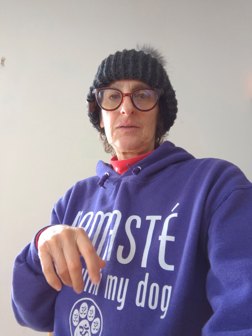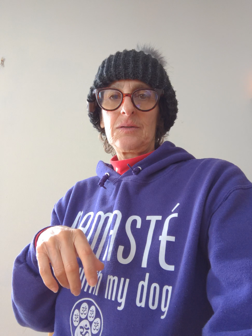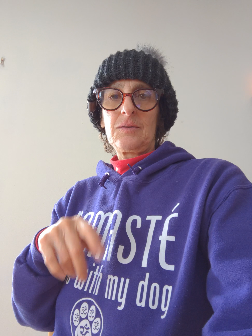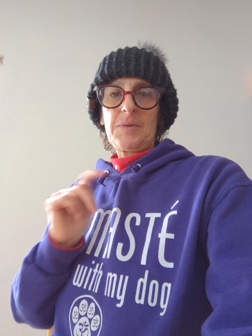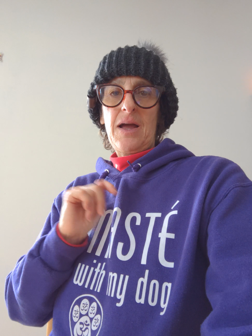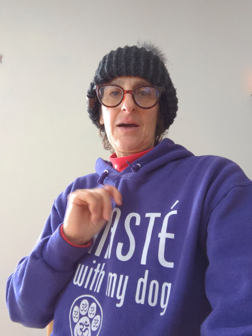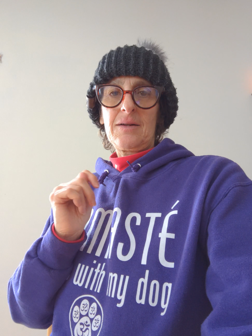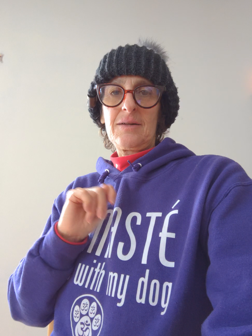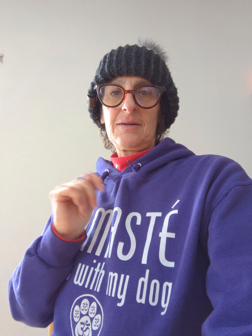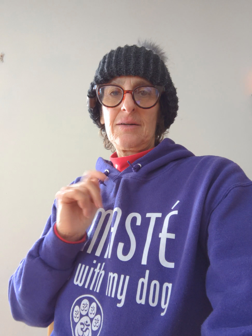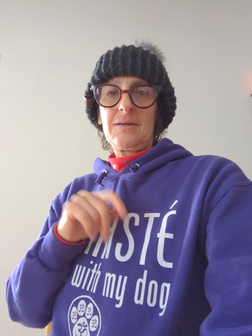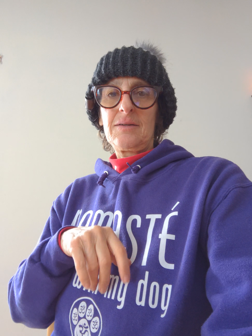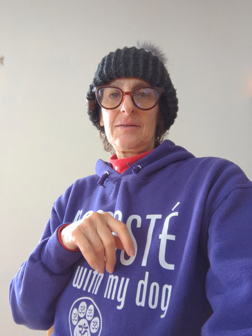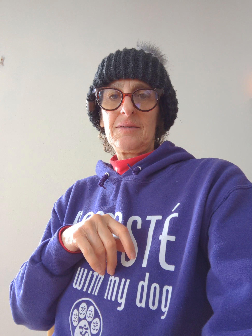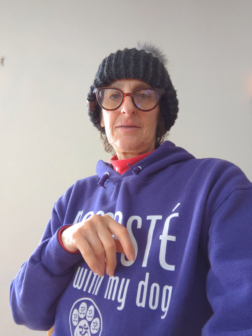potty